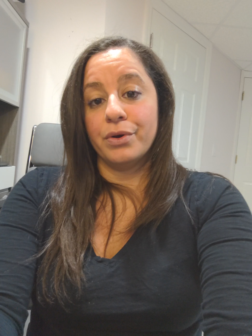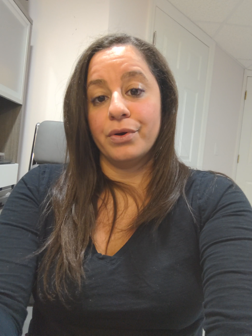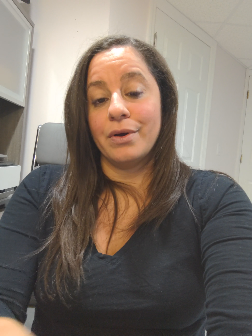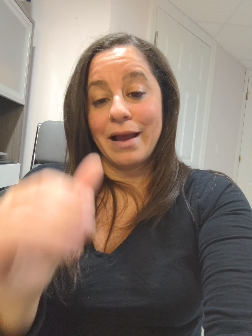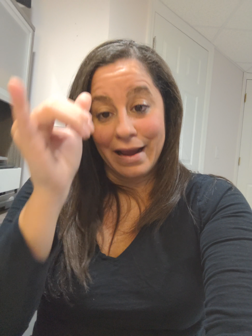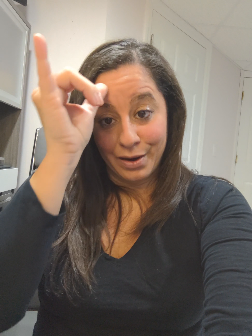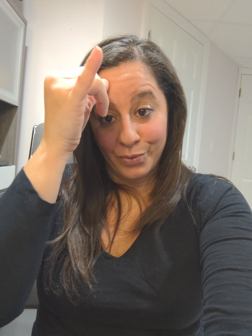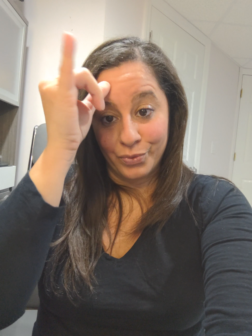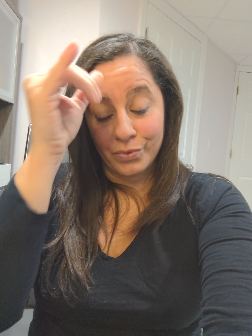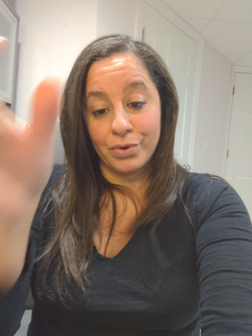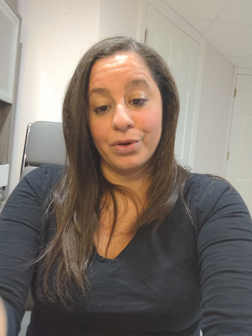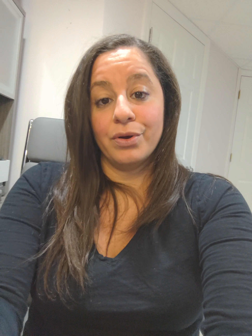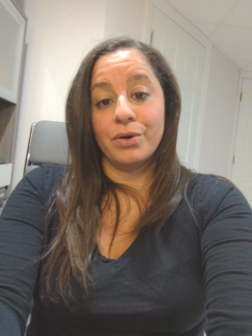cow